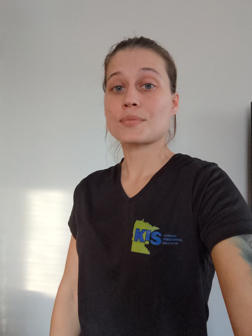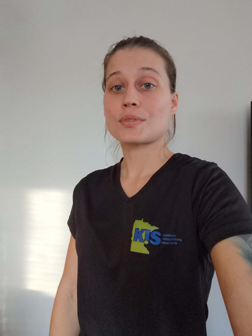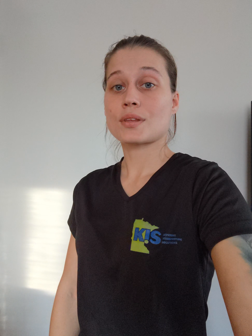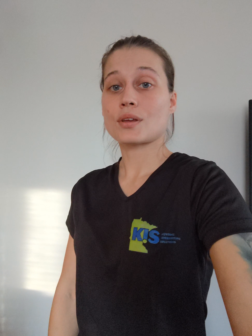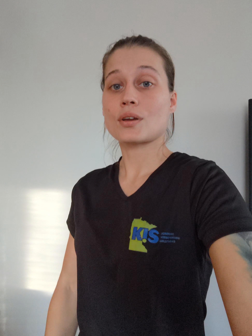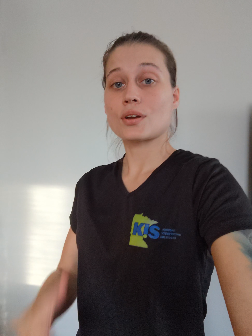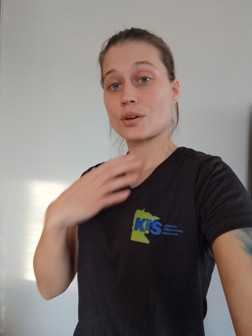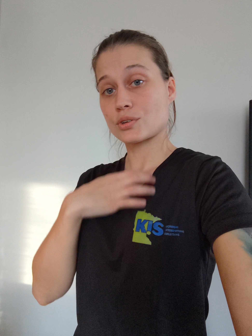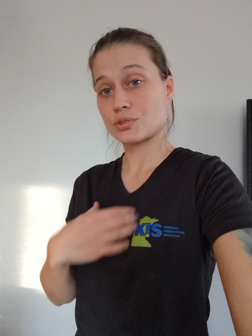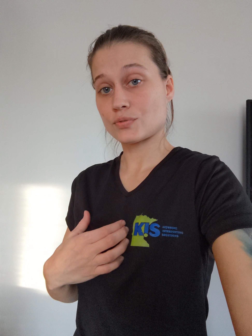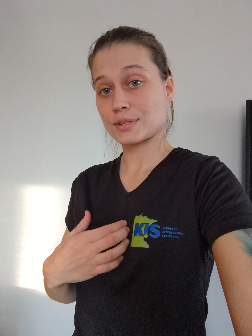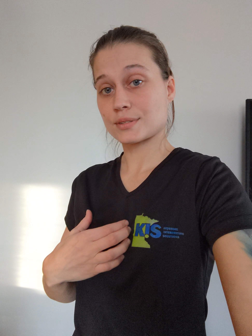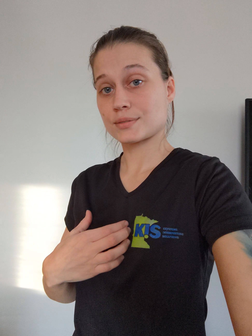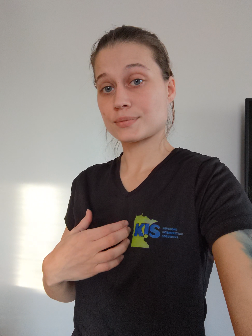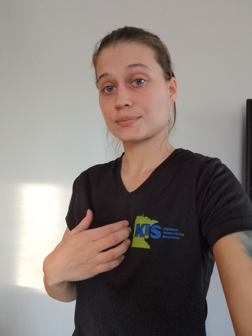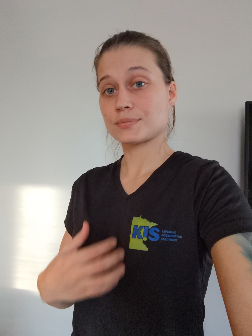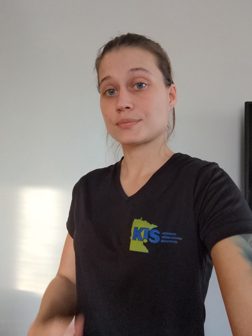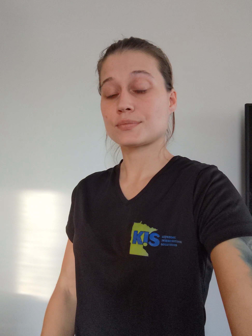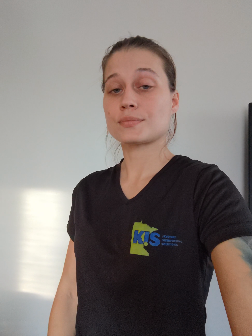hungry